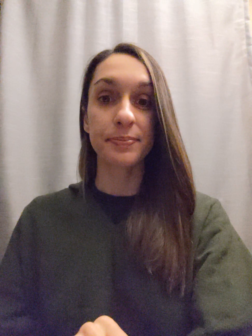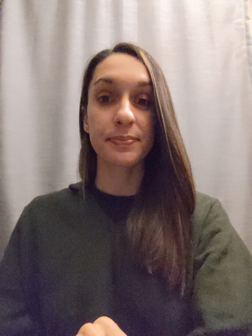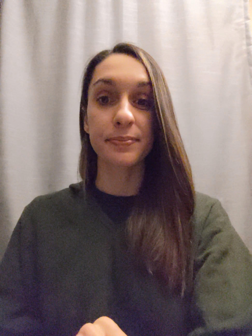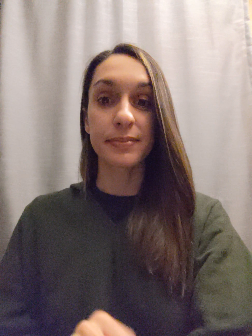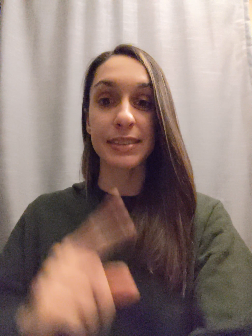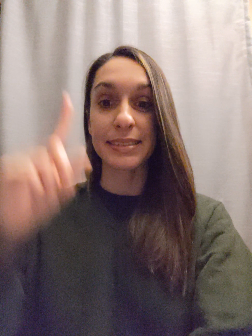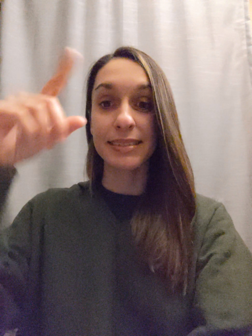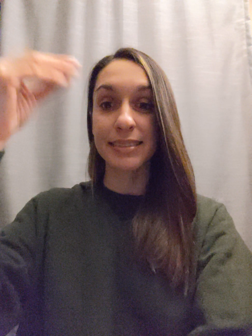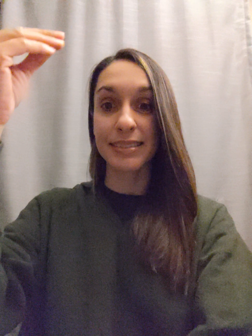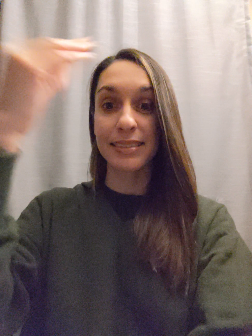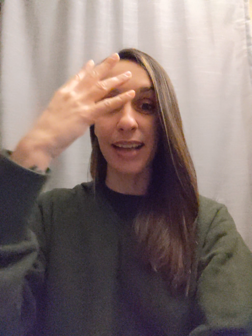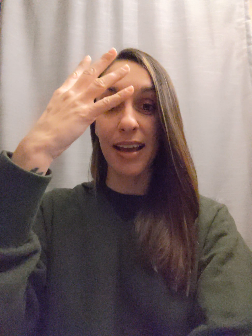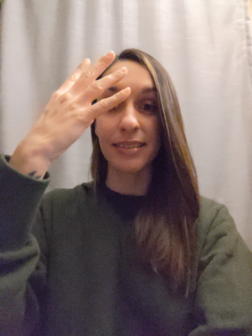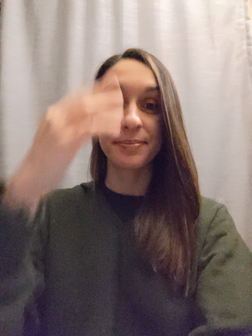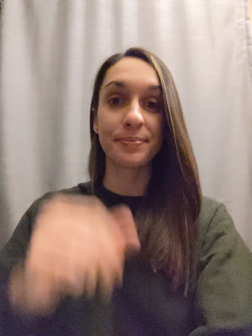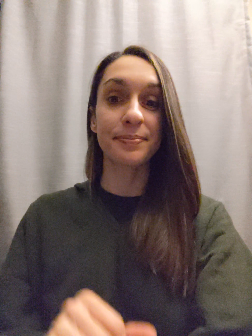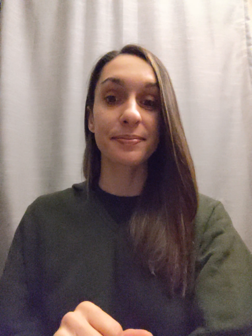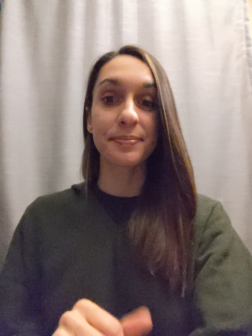sun